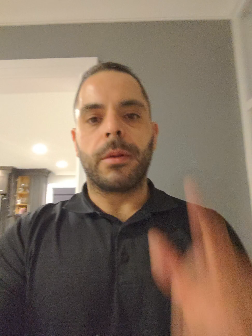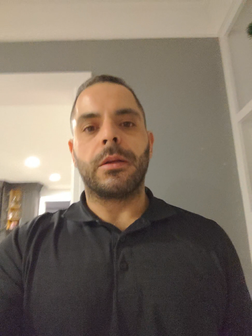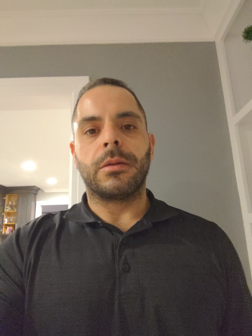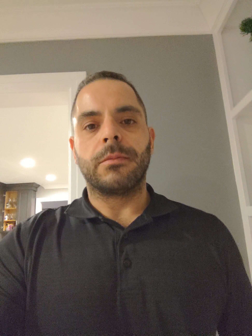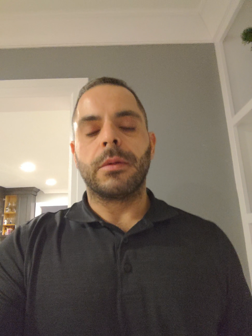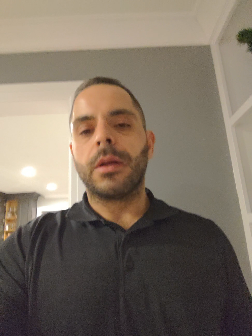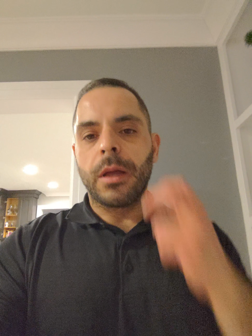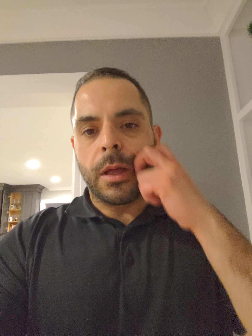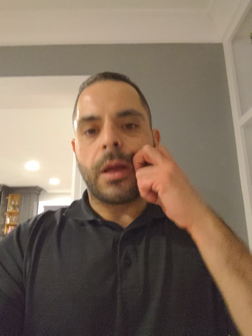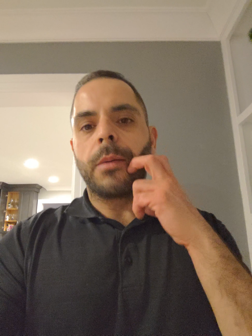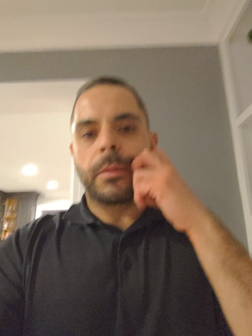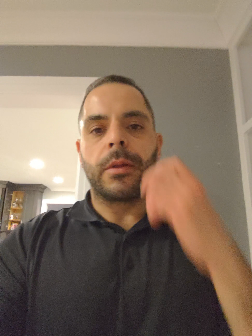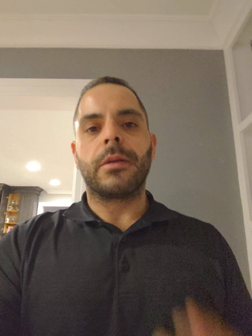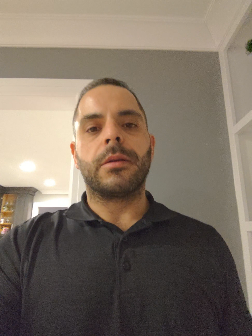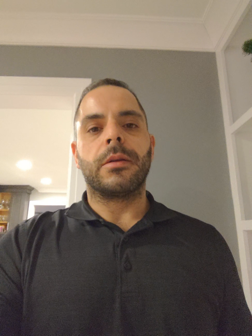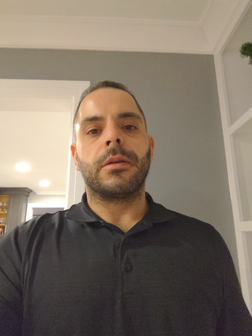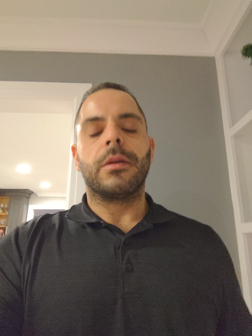gum